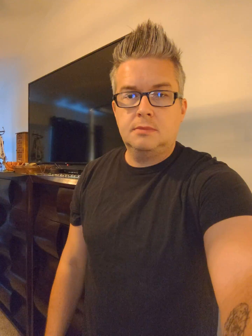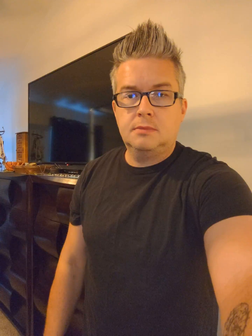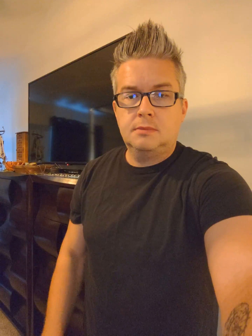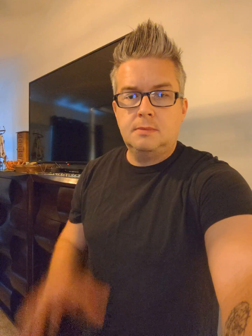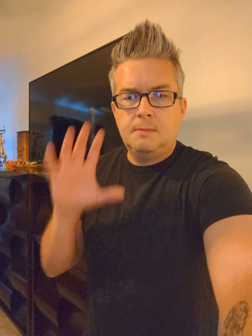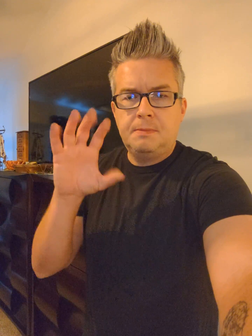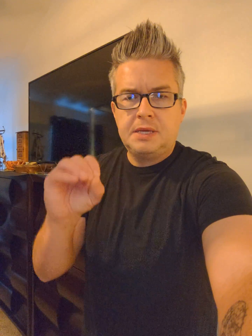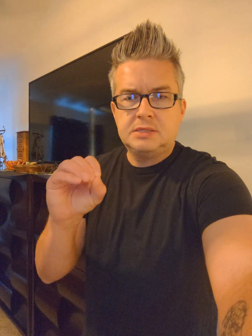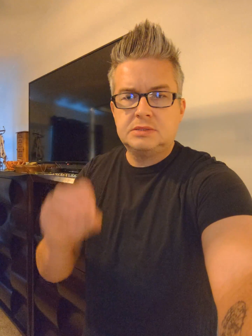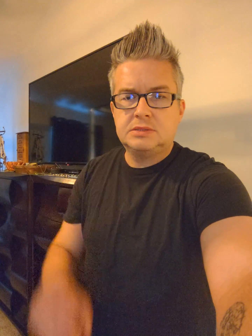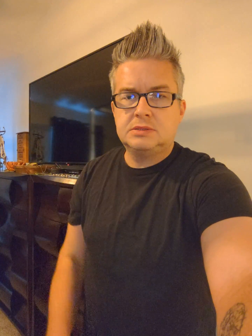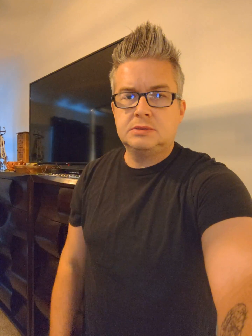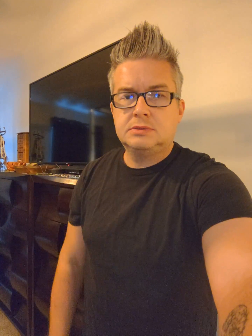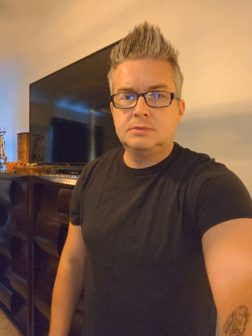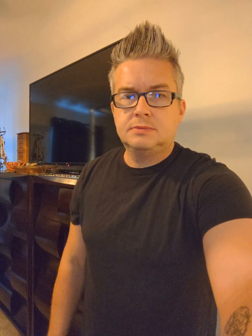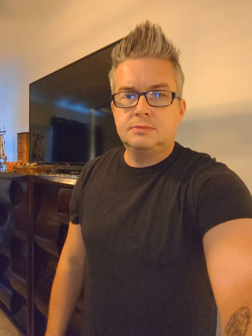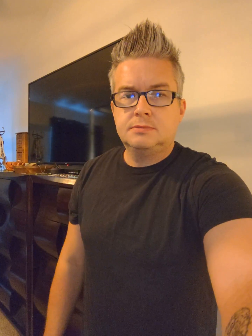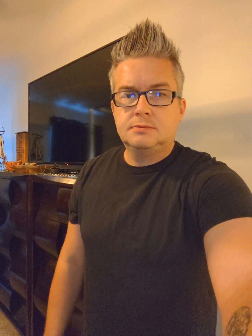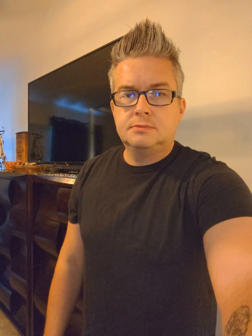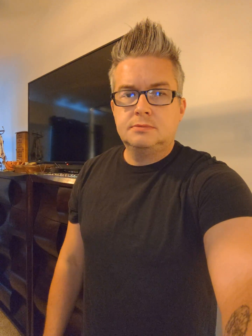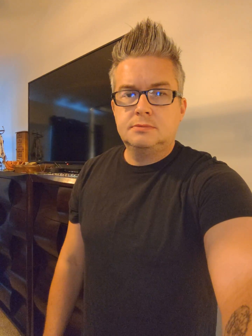bite